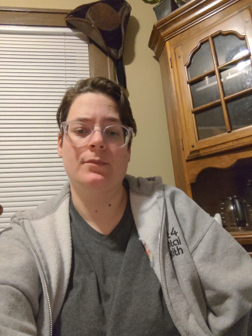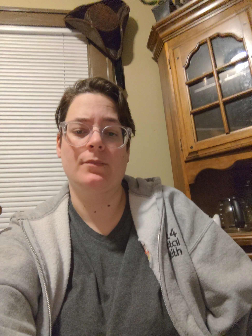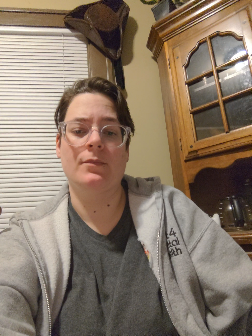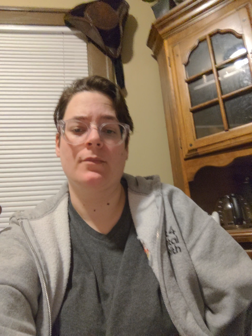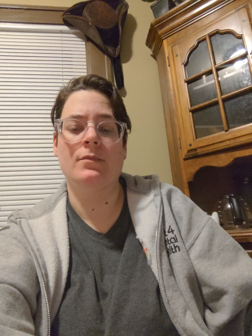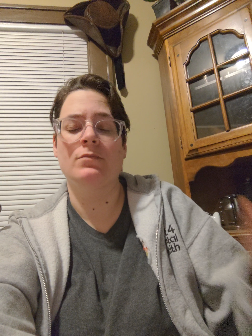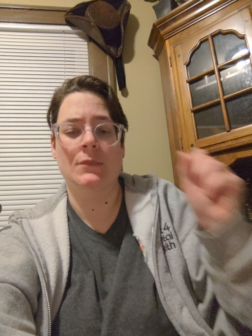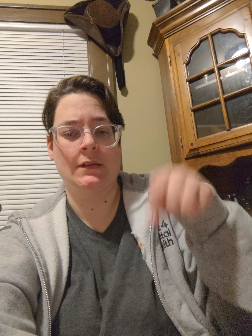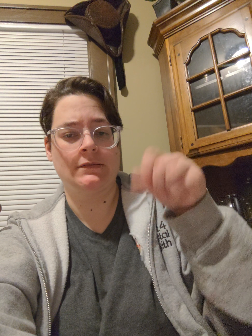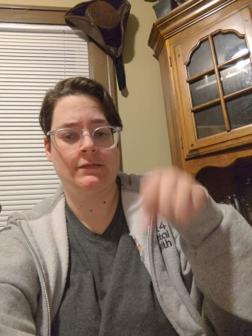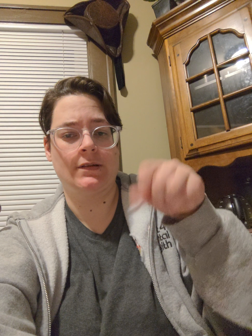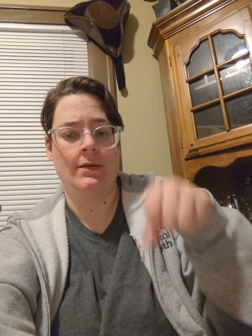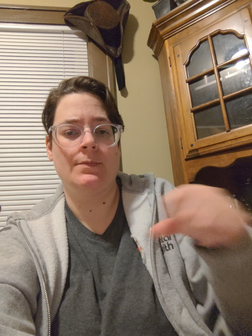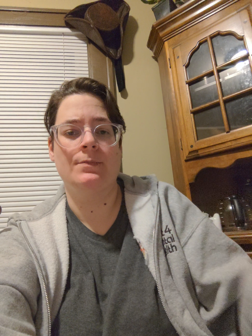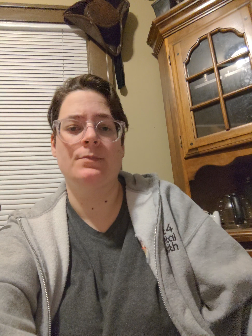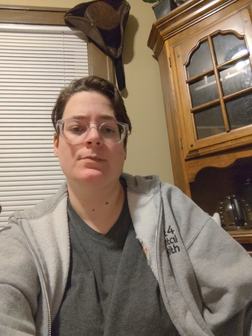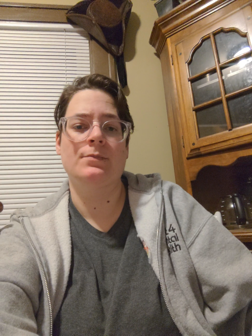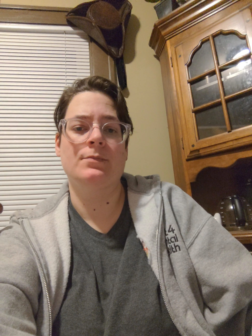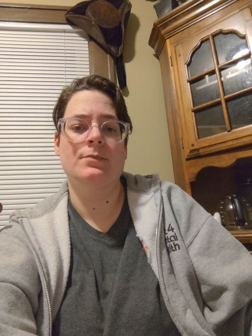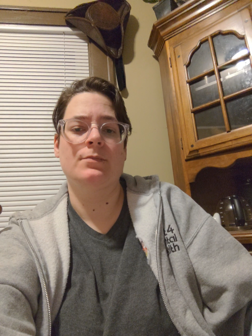yes